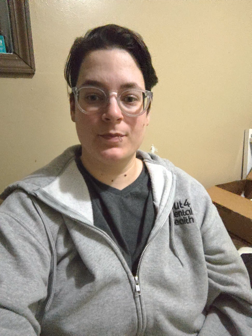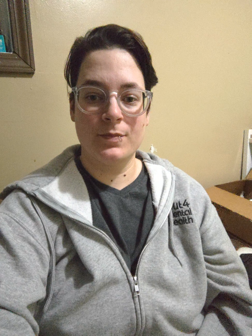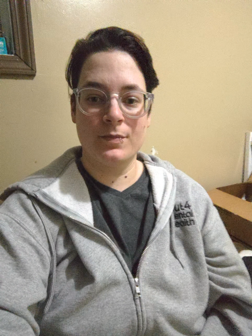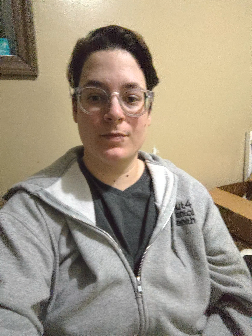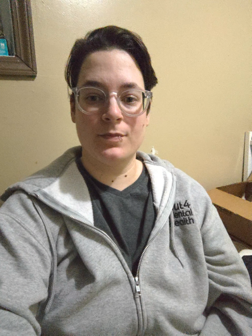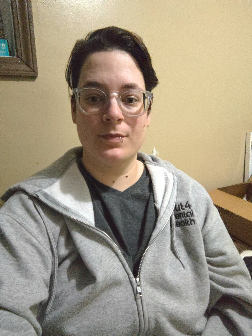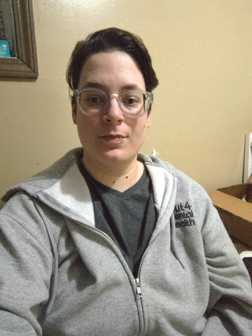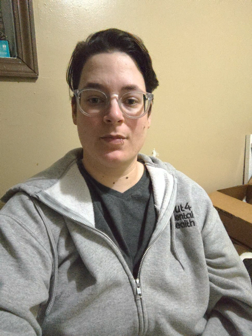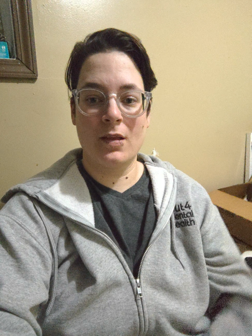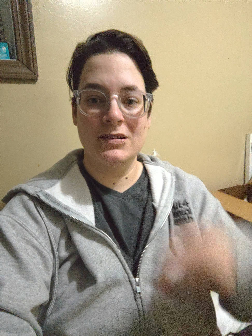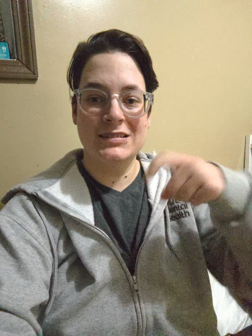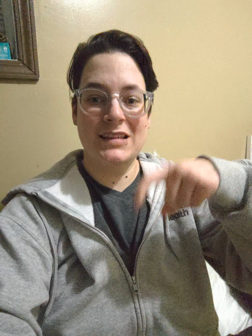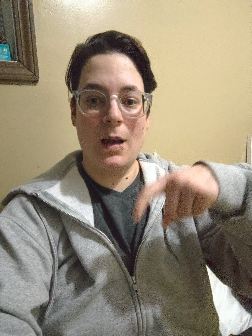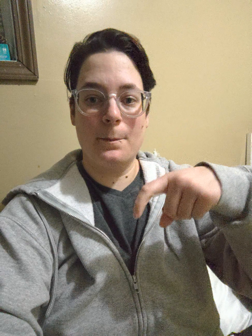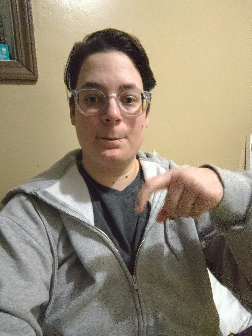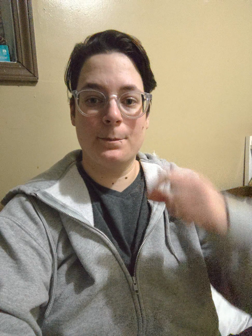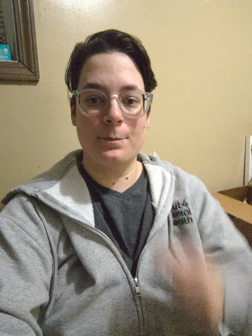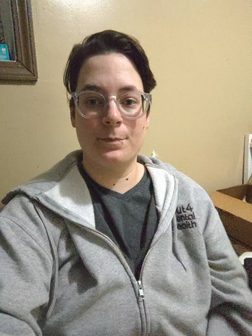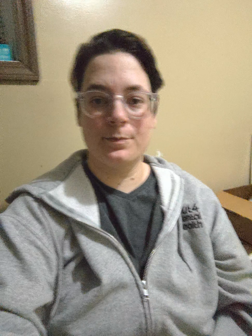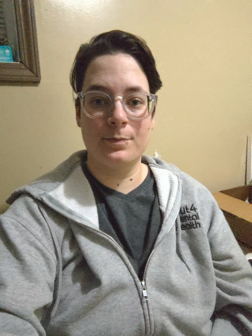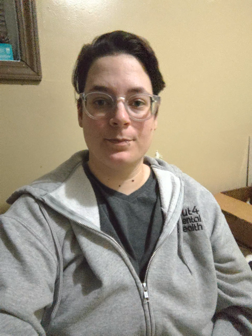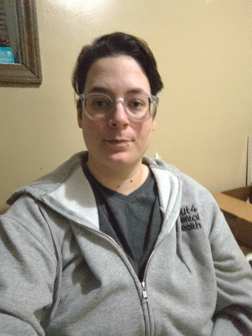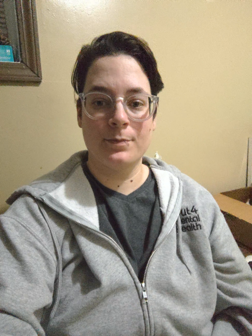time